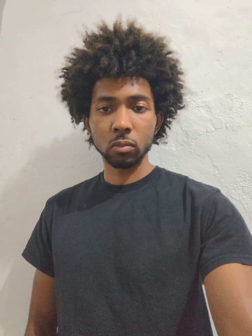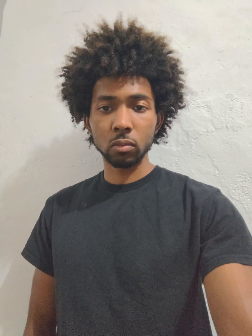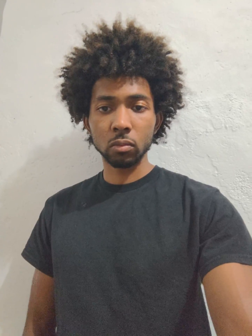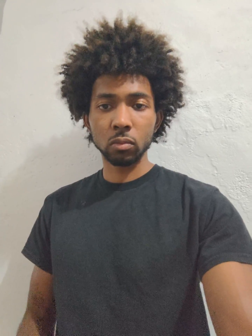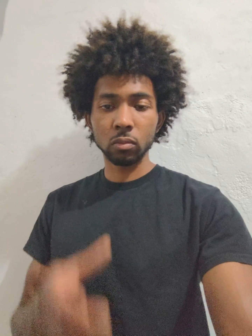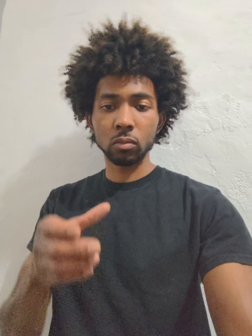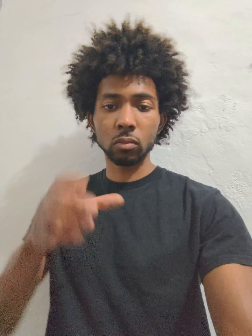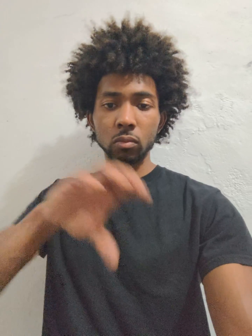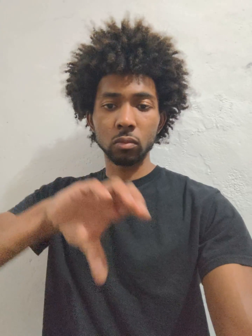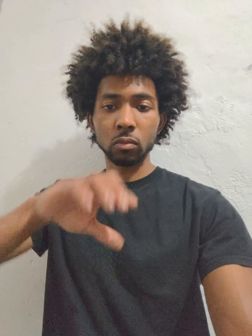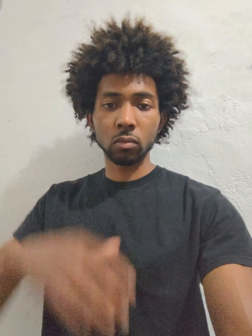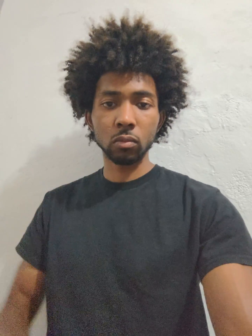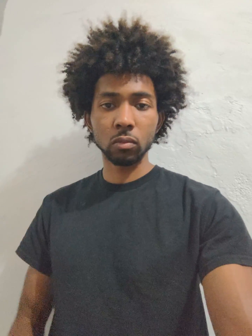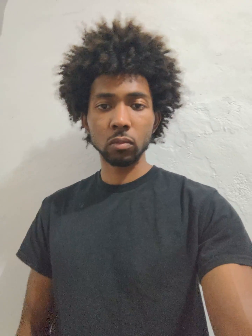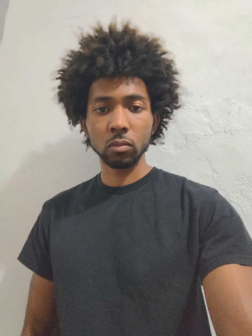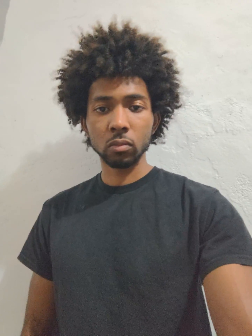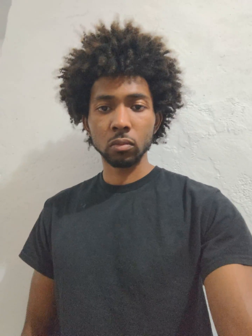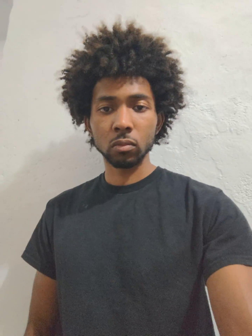pour